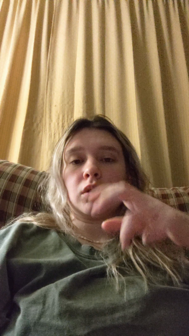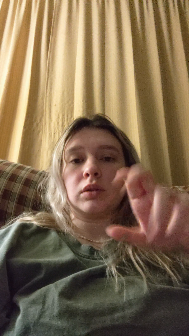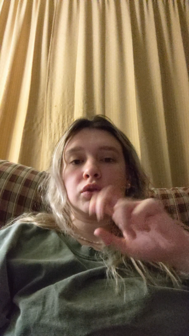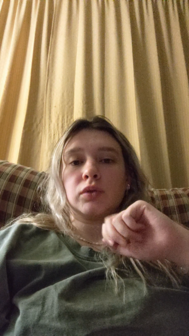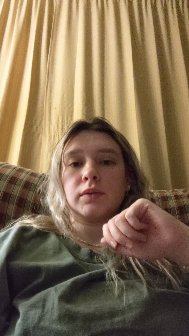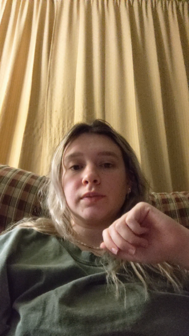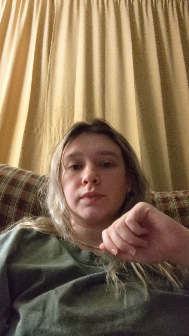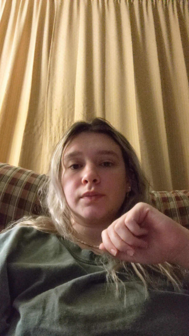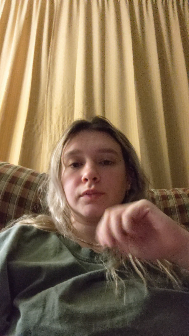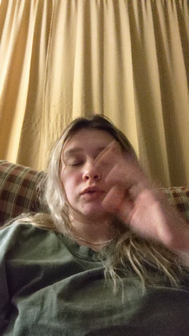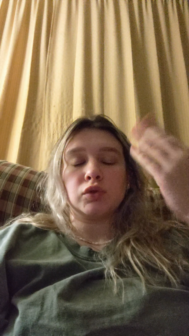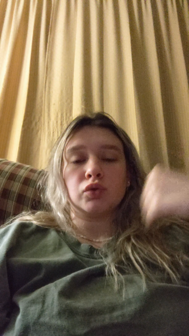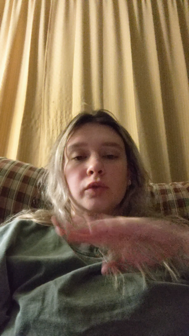scarf